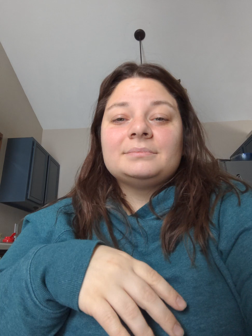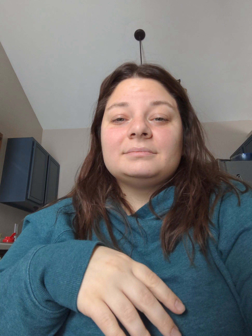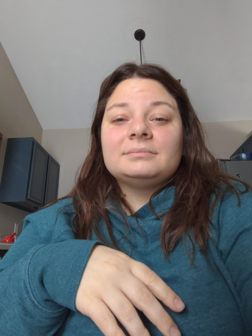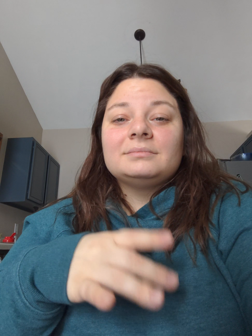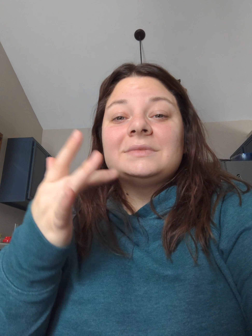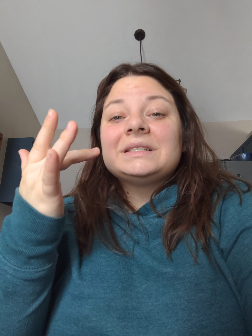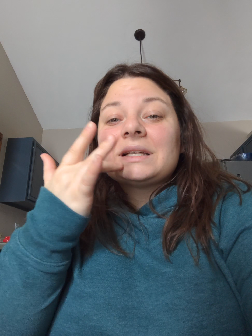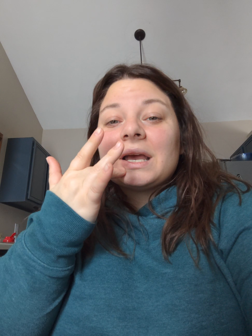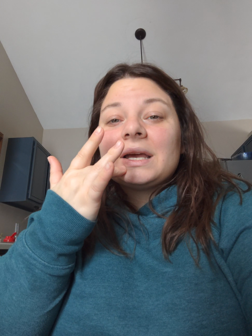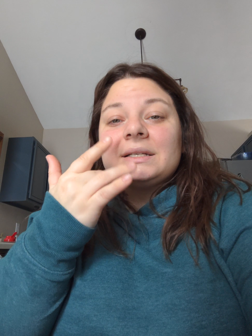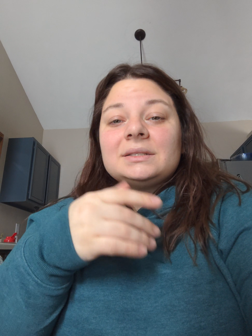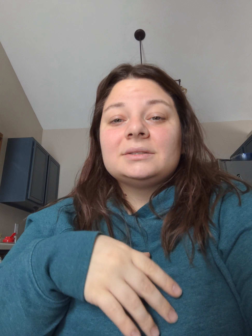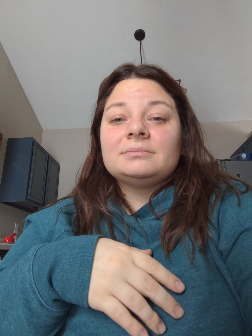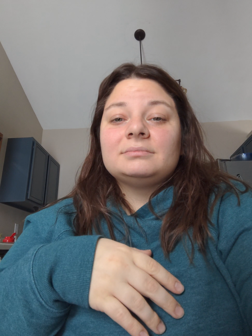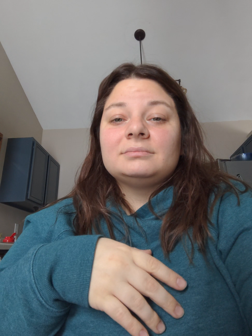taste